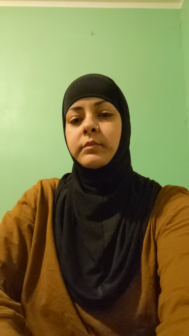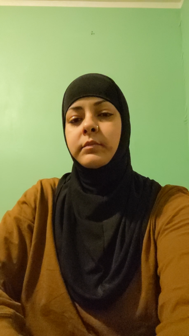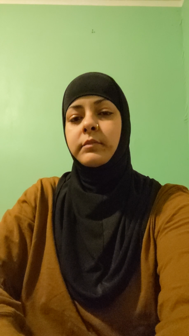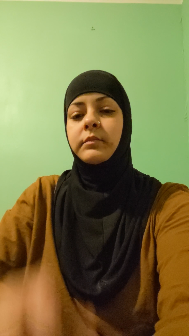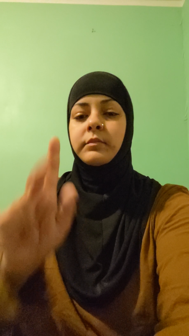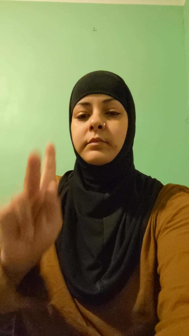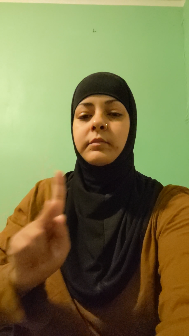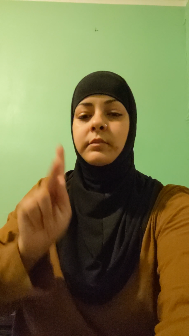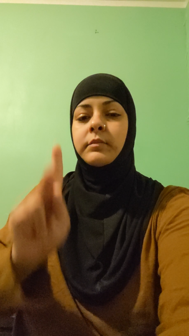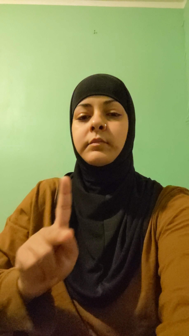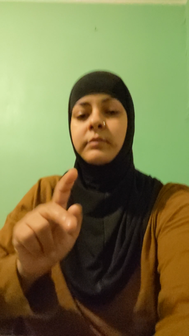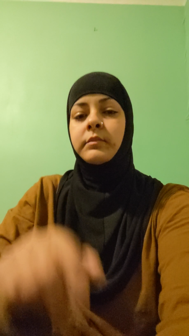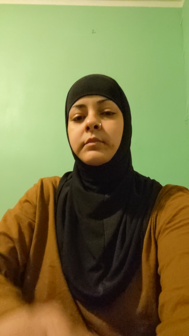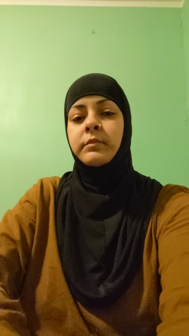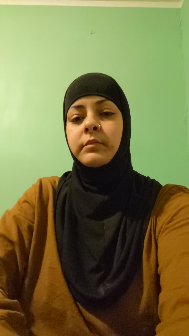people